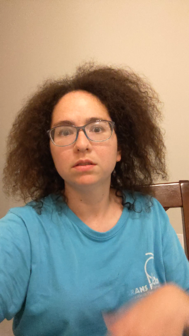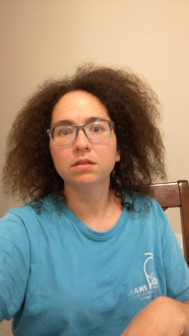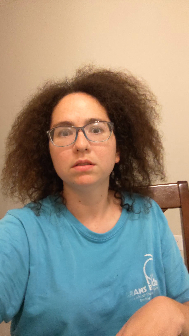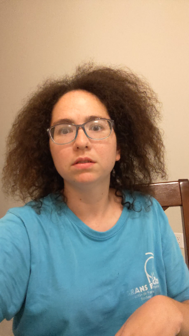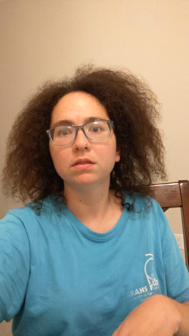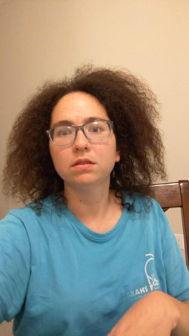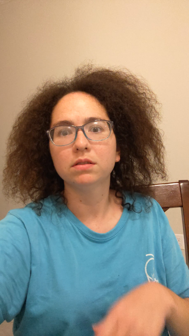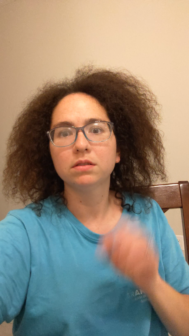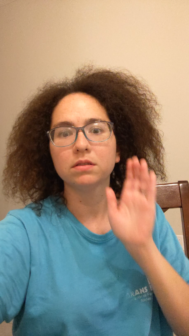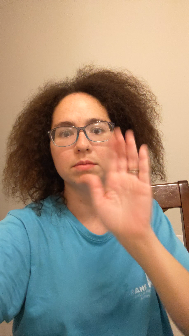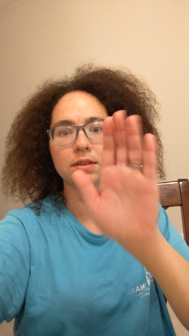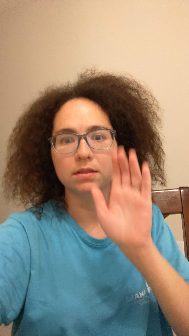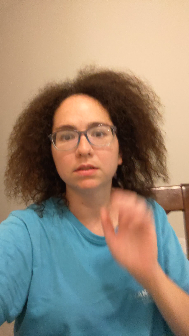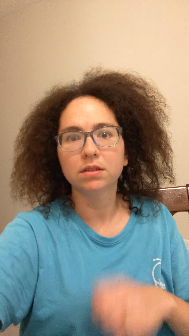push